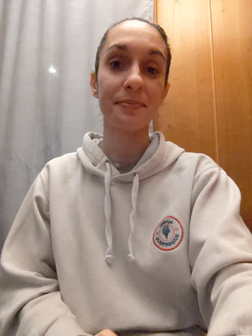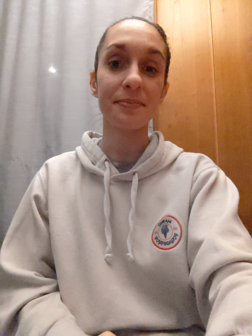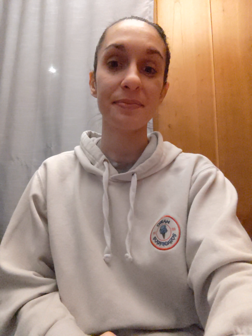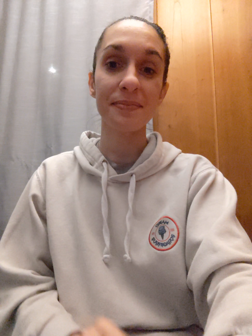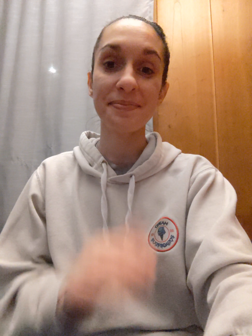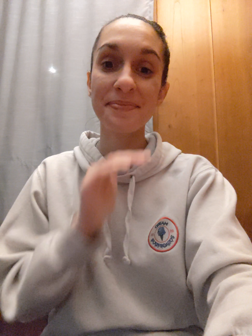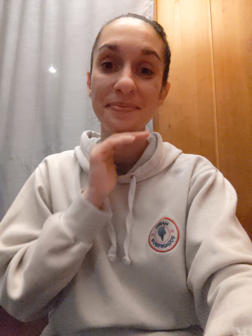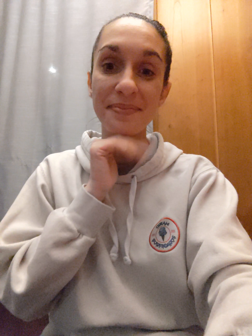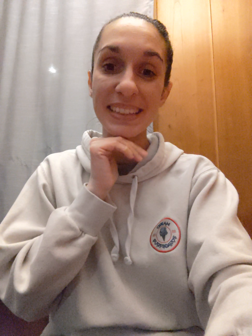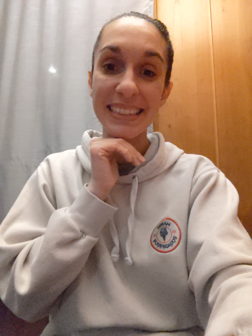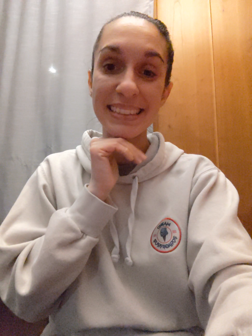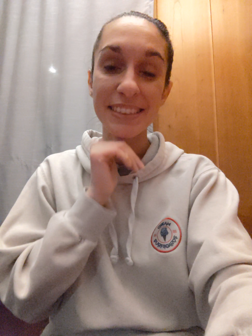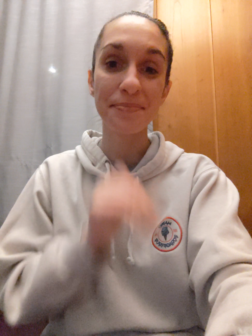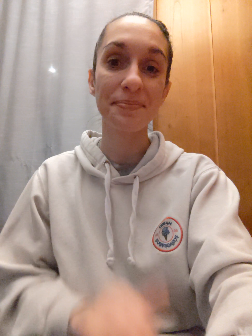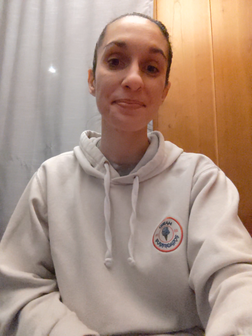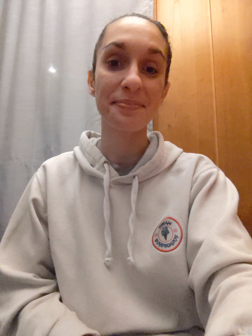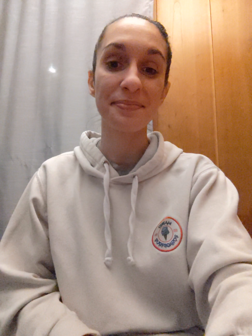pig